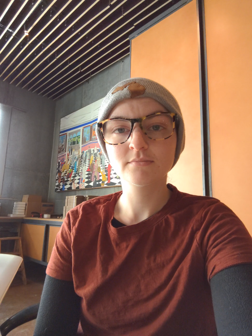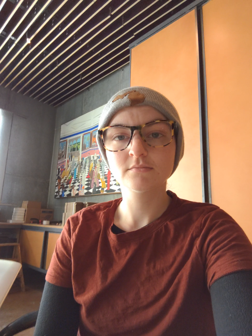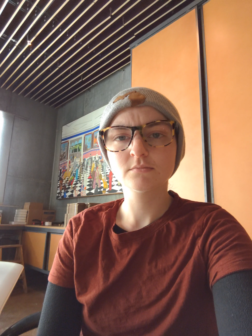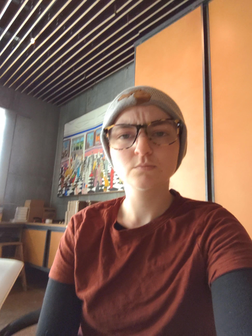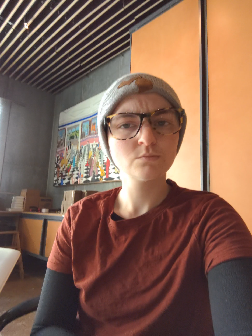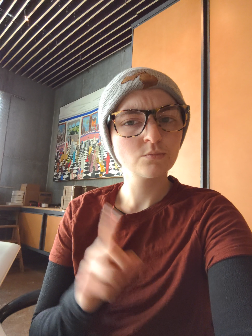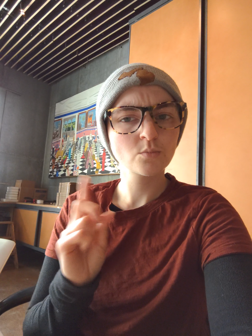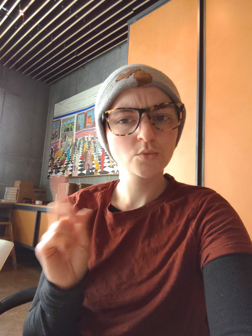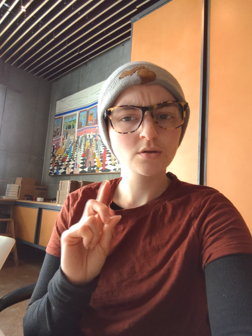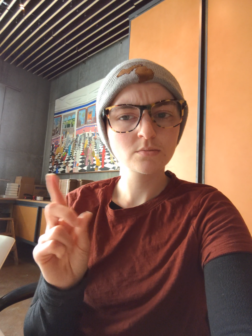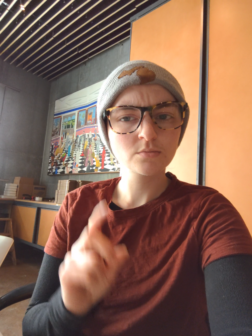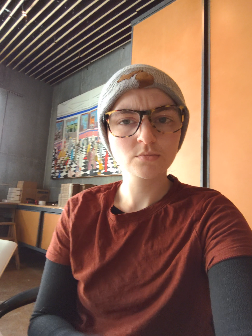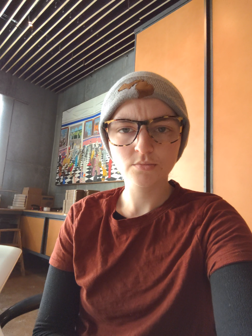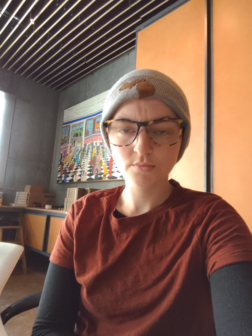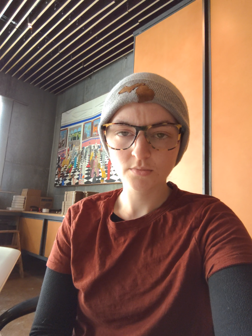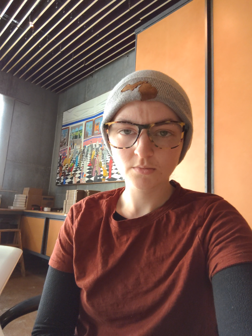where